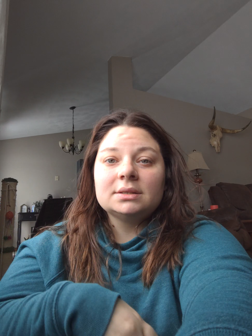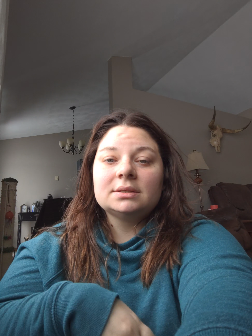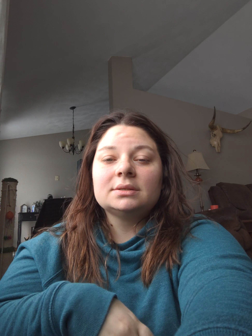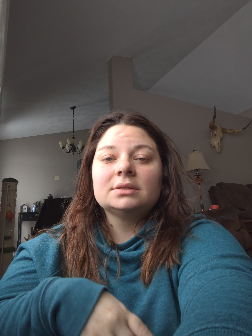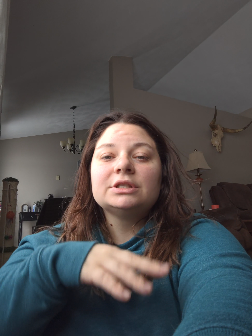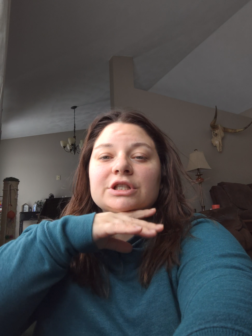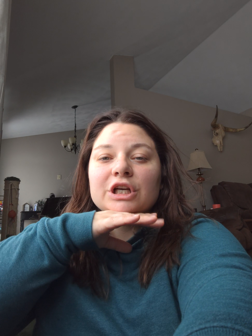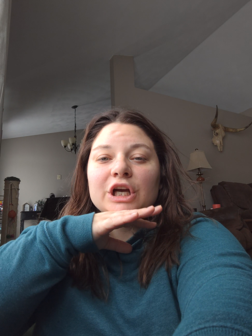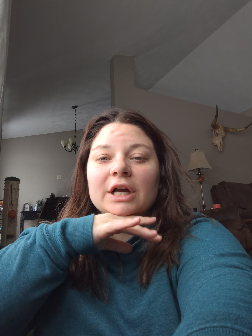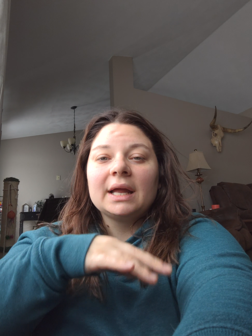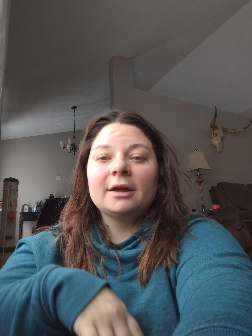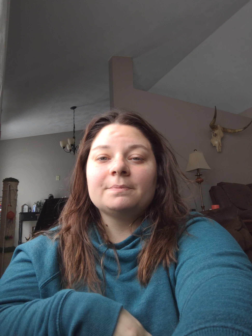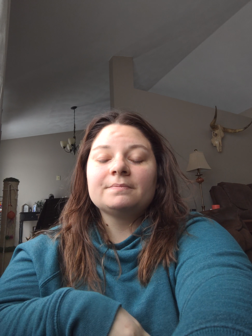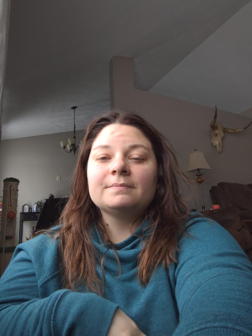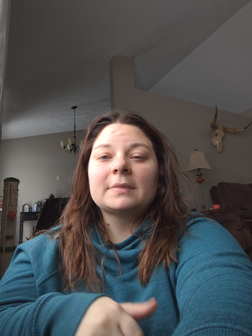dirty